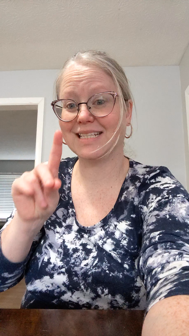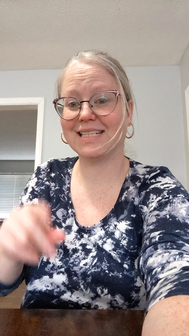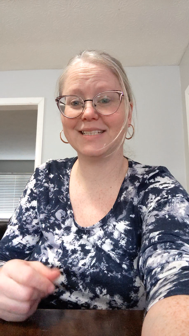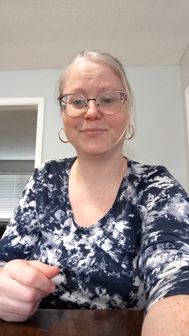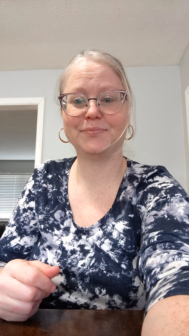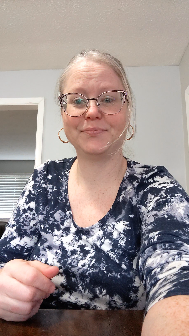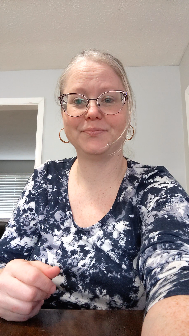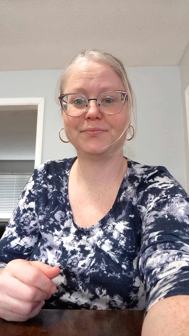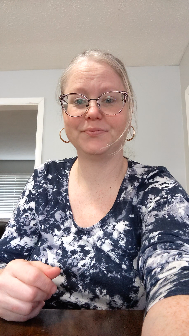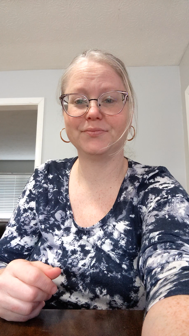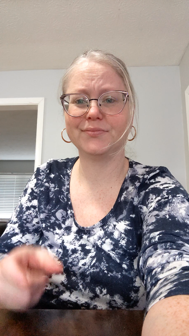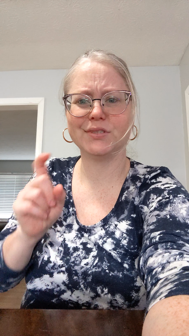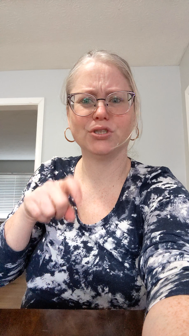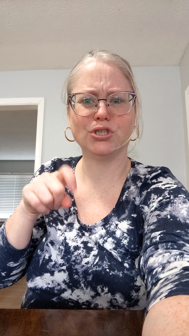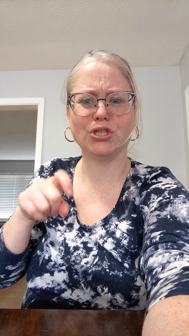should